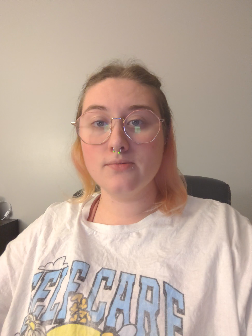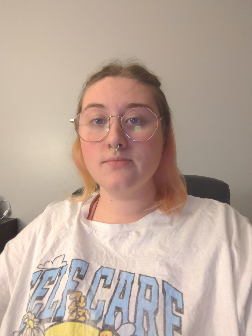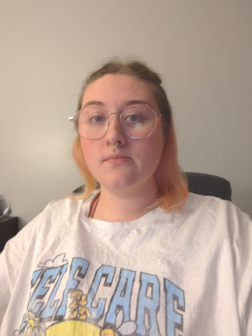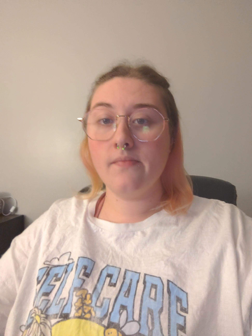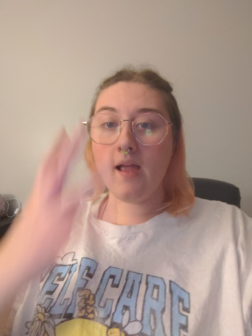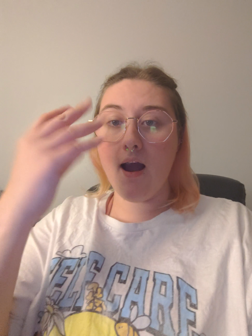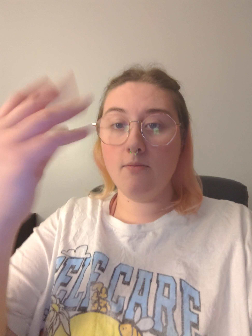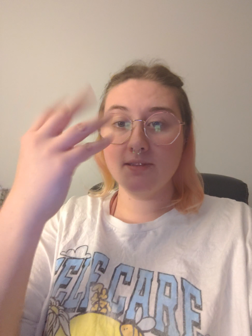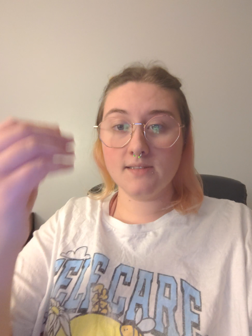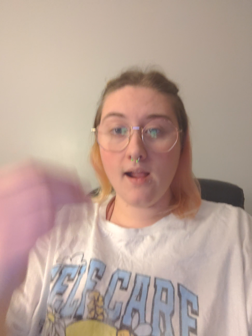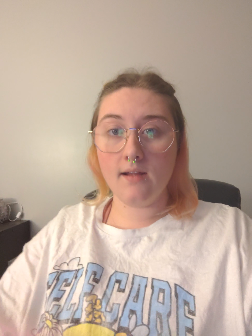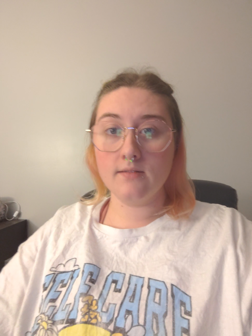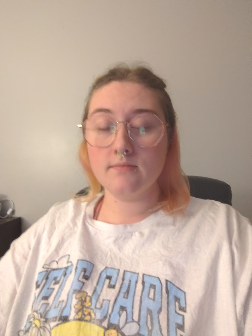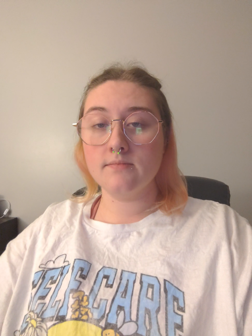outside